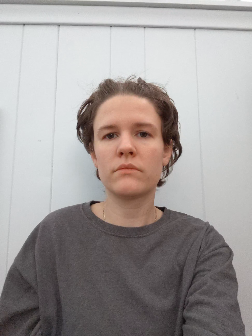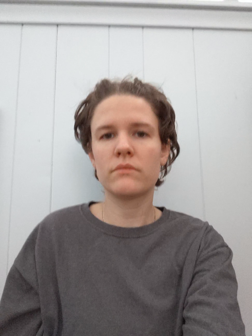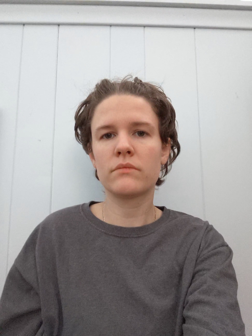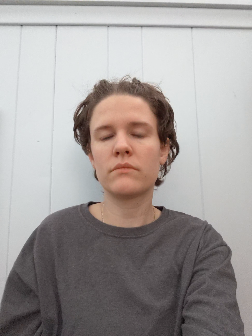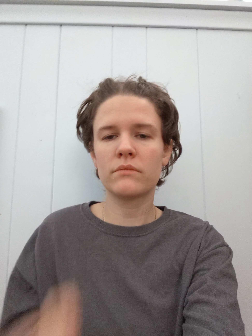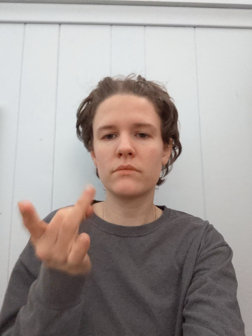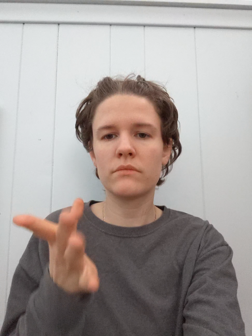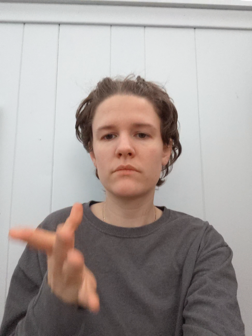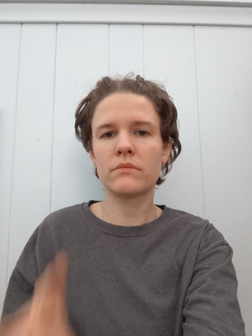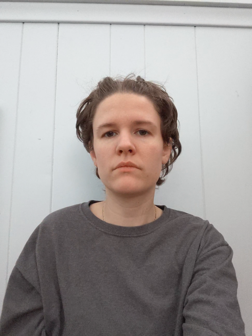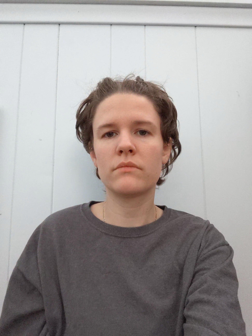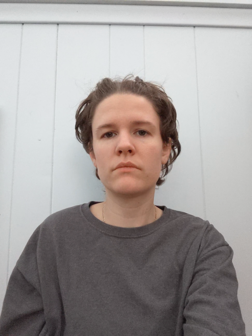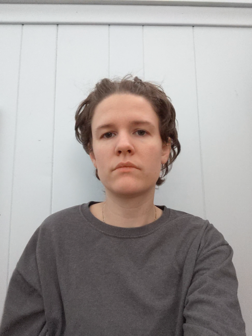hate